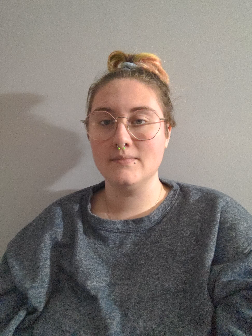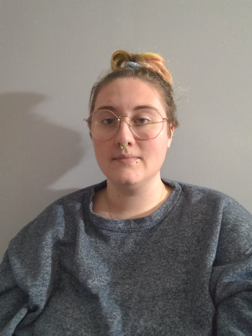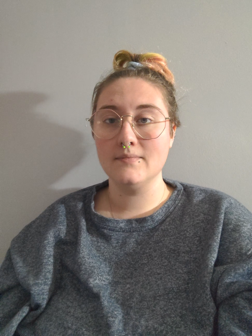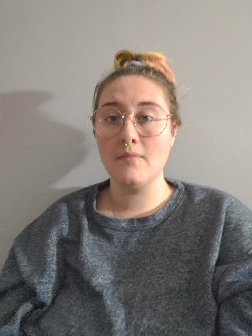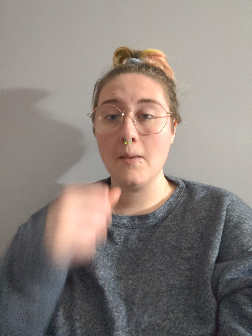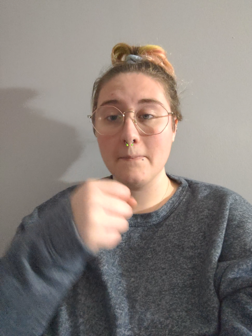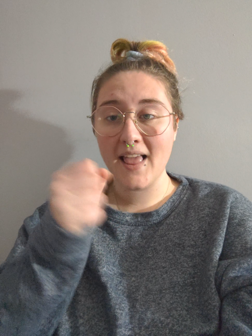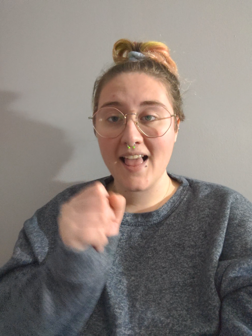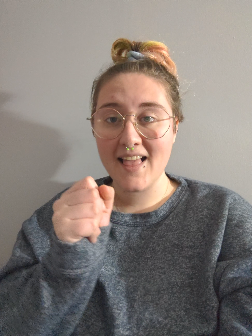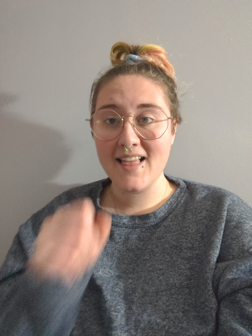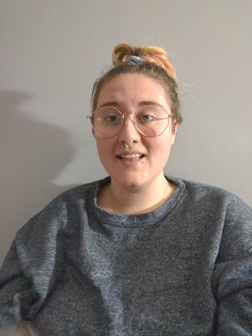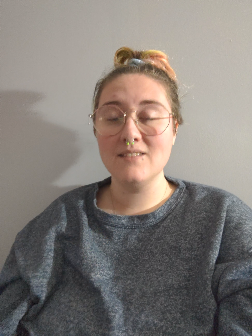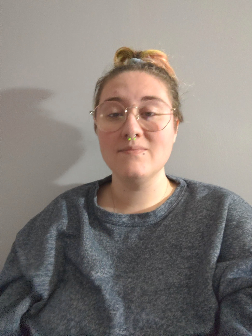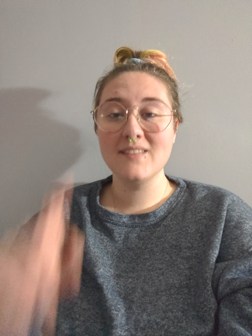make